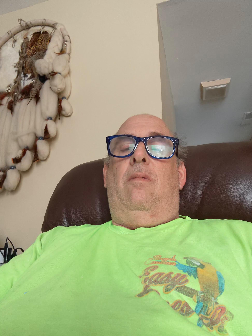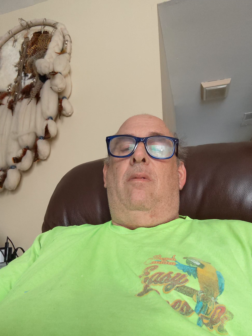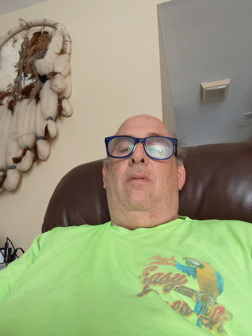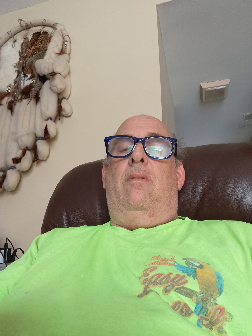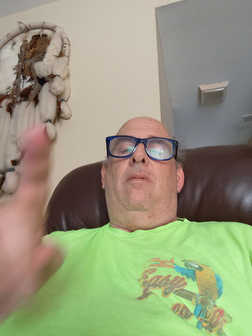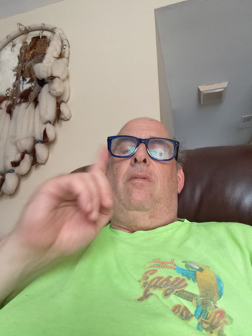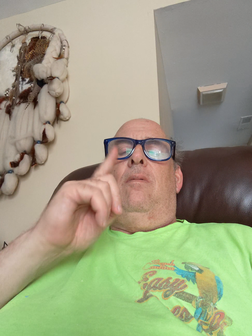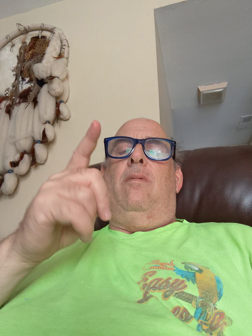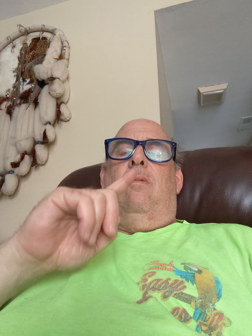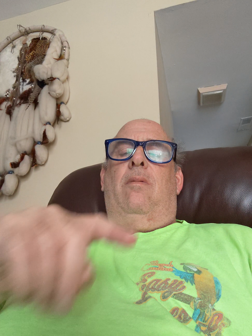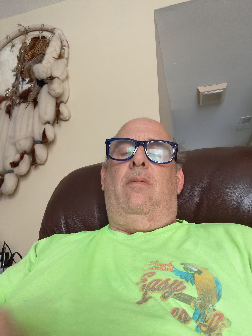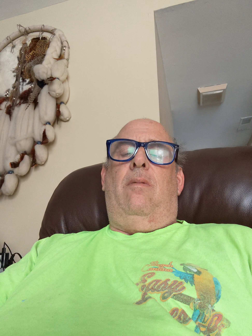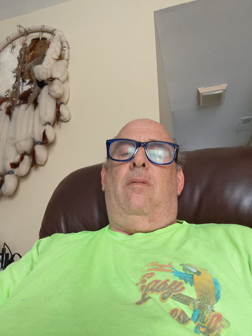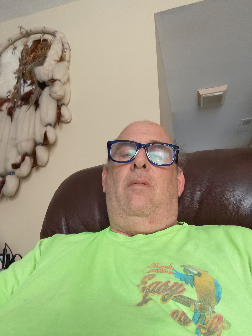talk